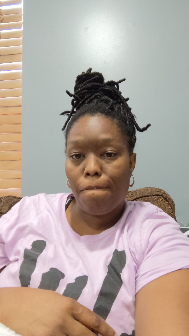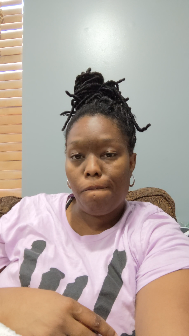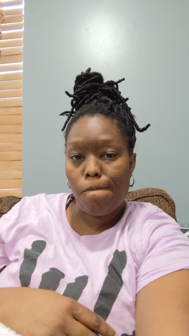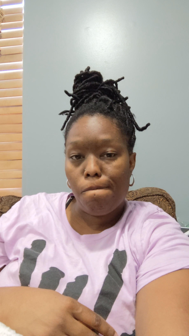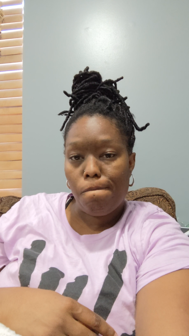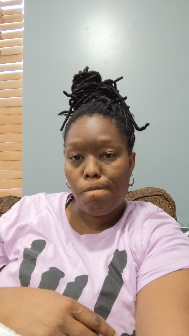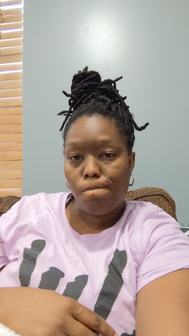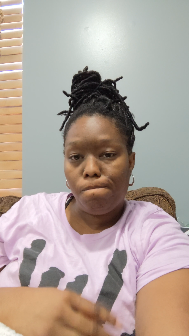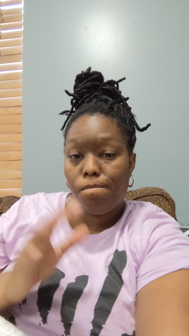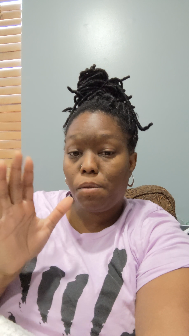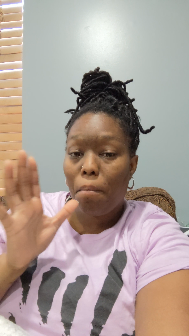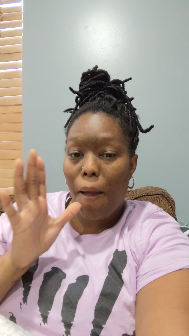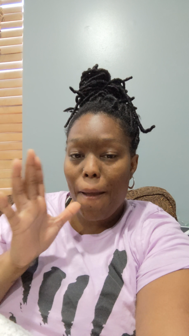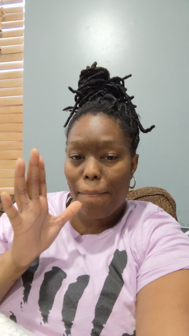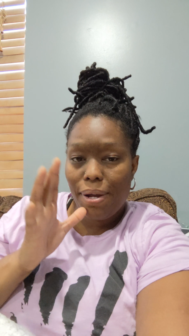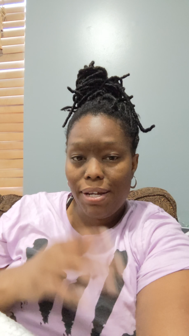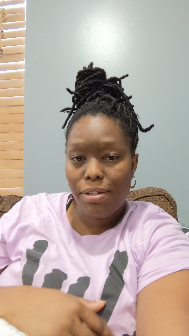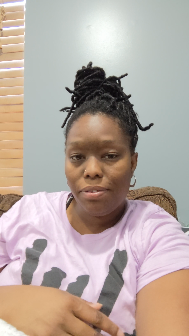mommy